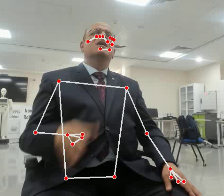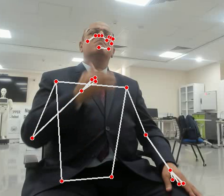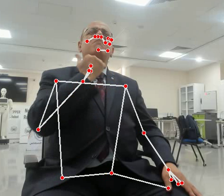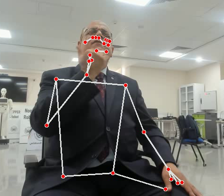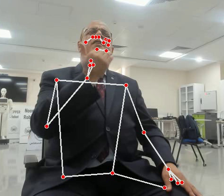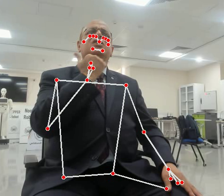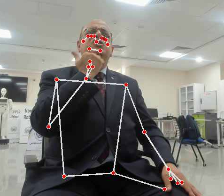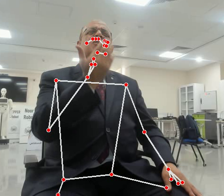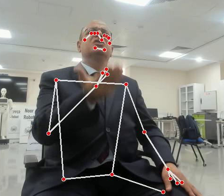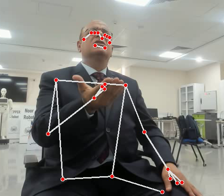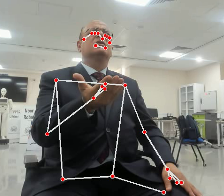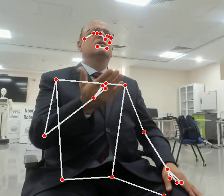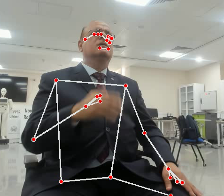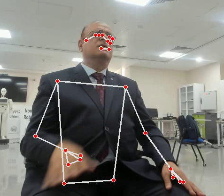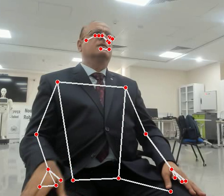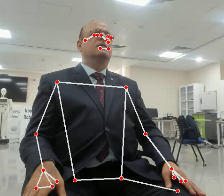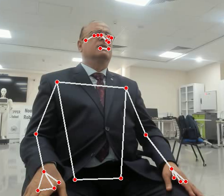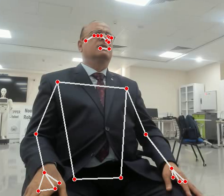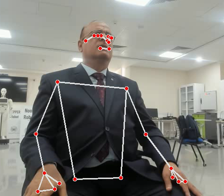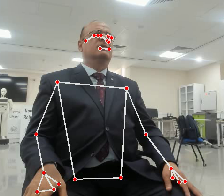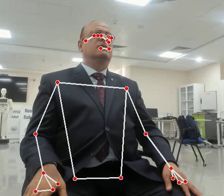mafish